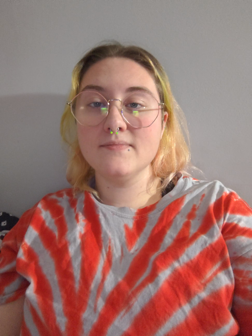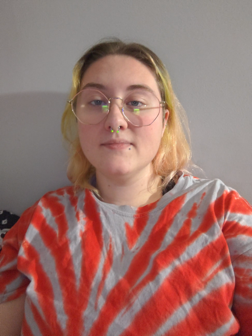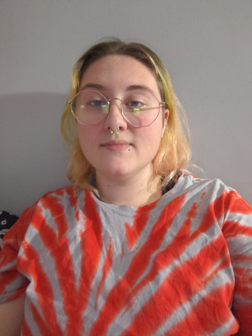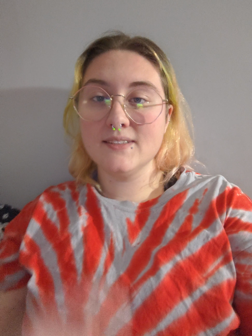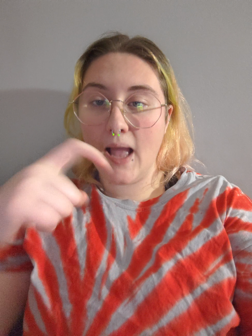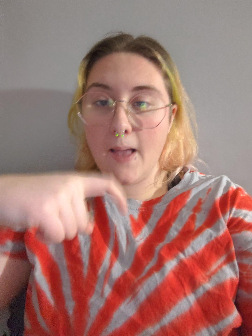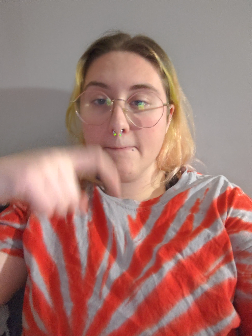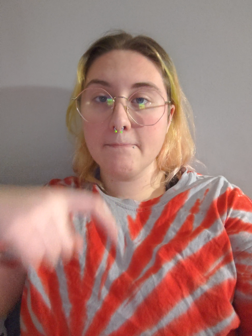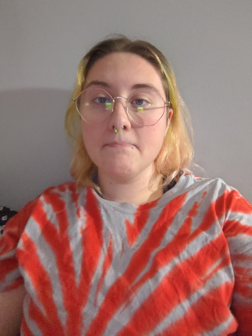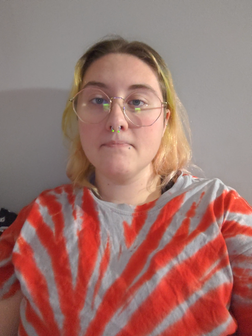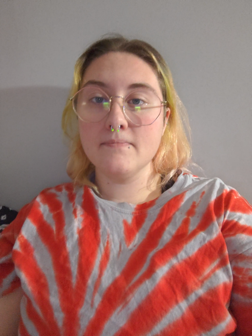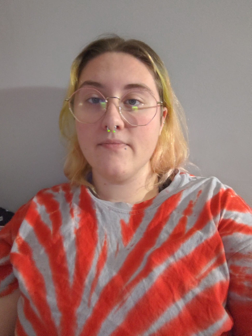time